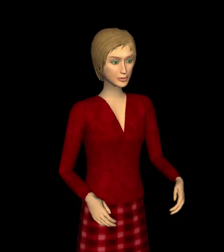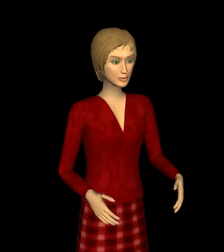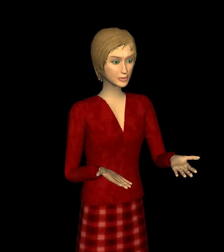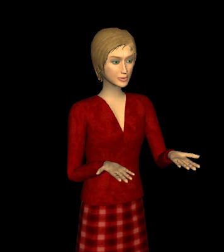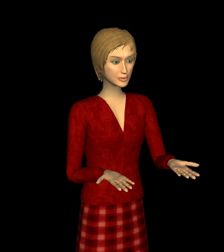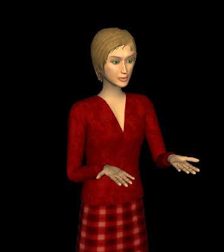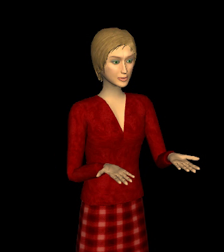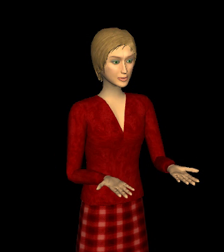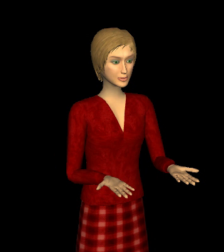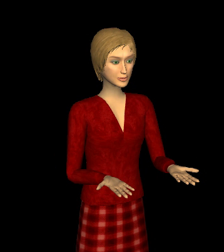الآن